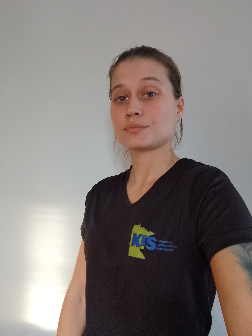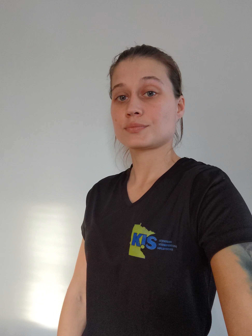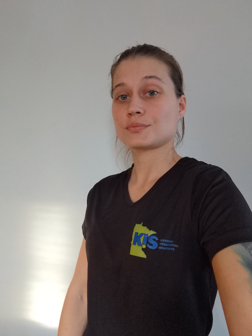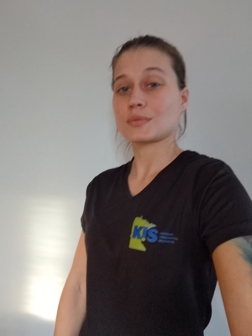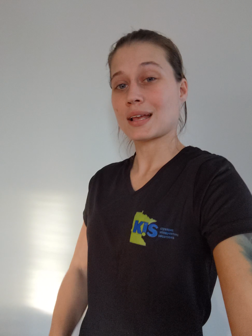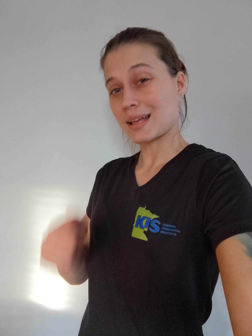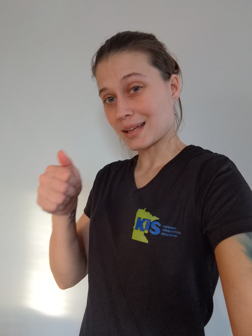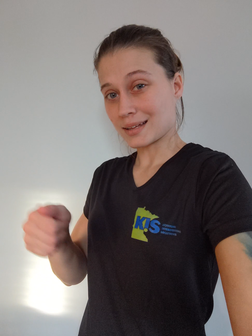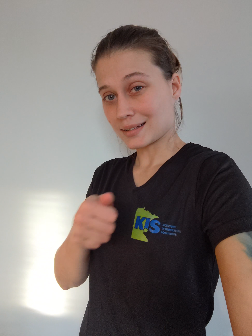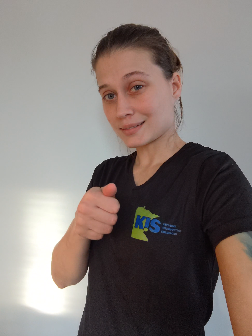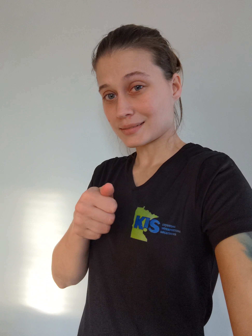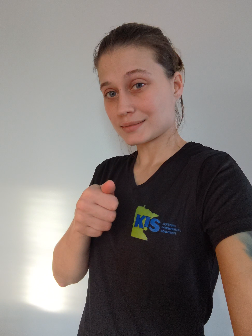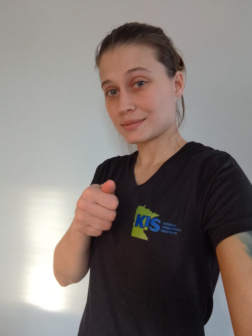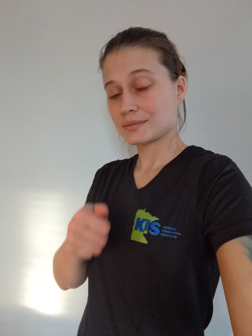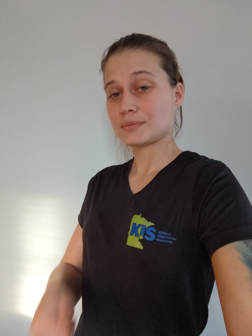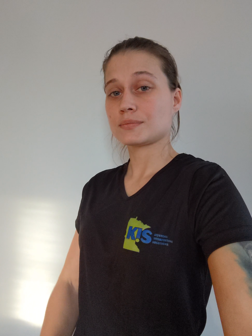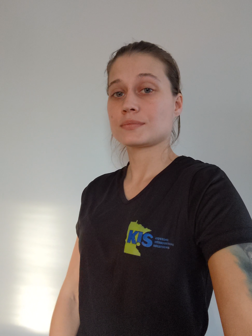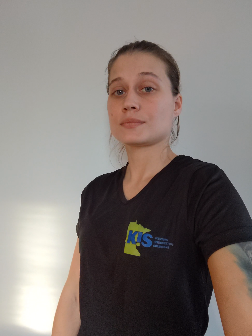hide